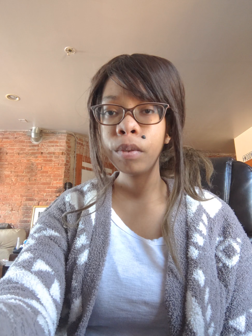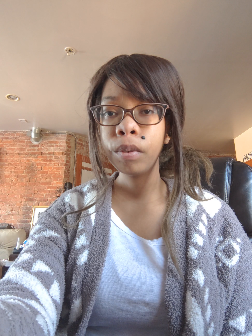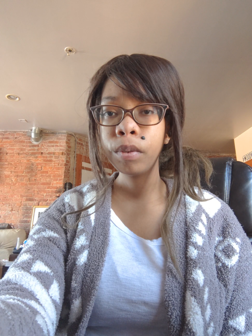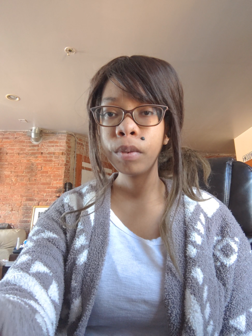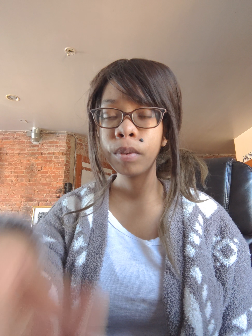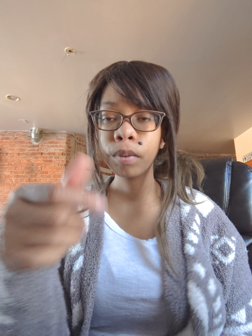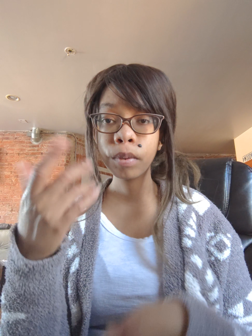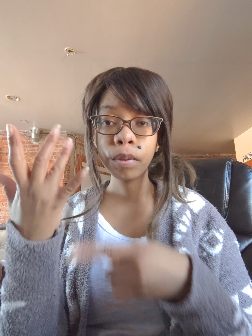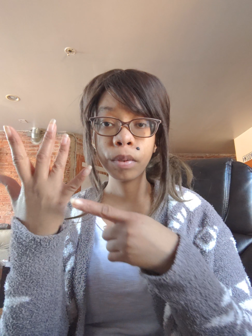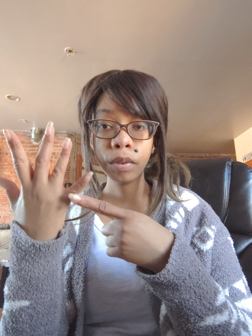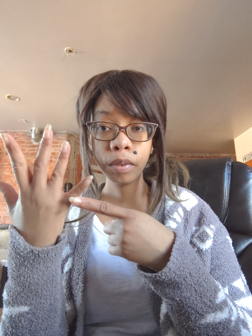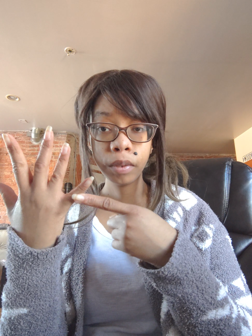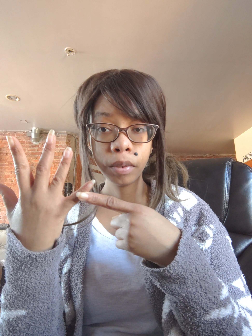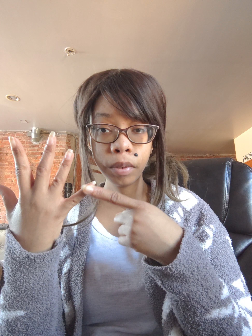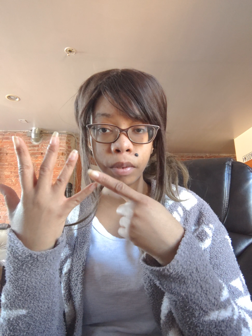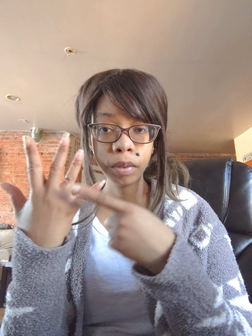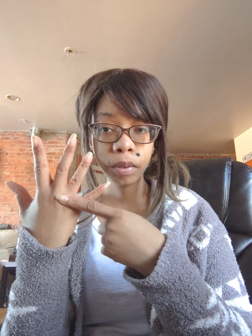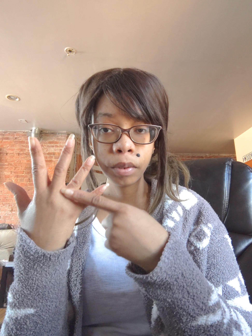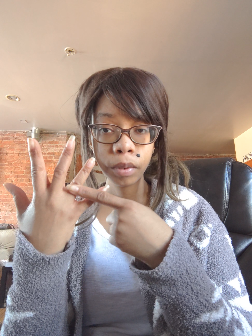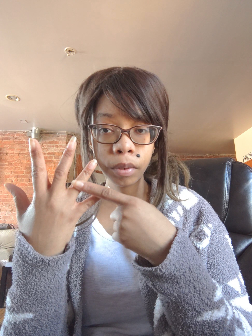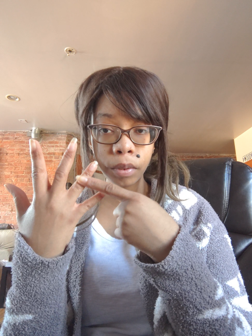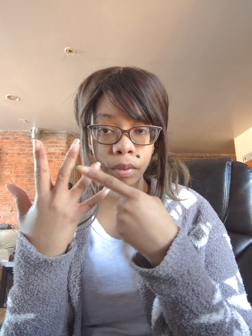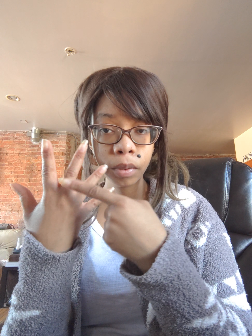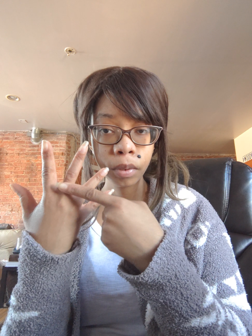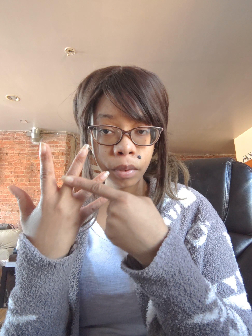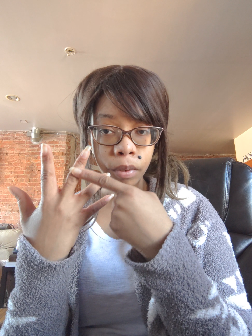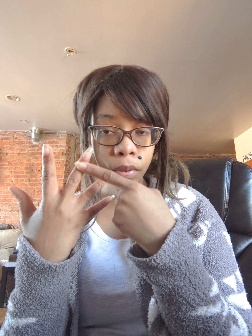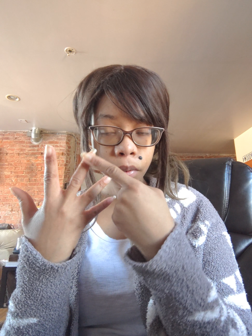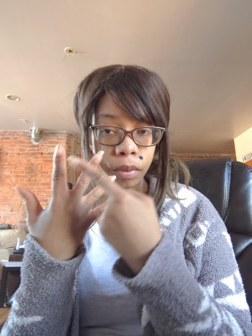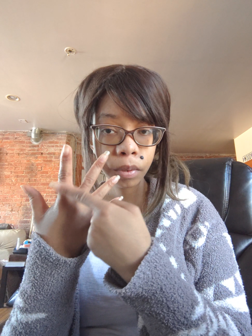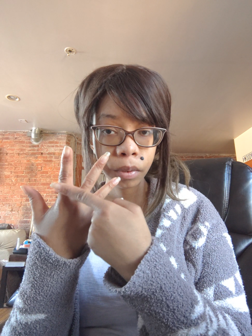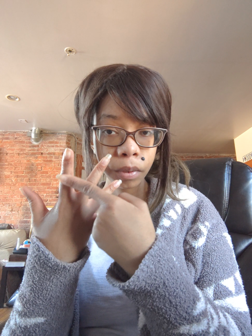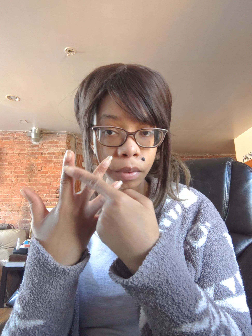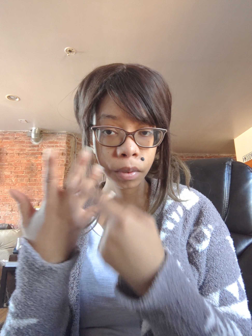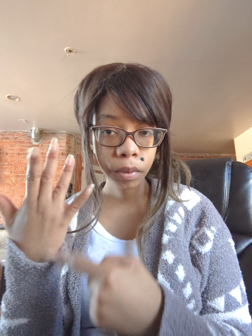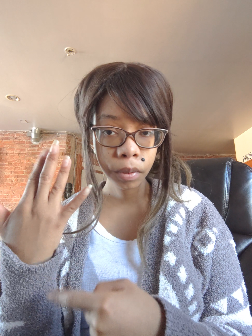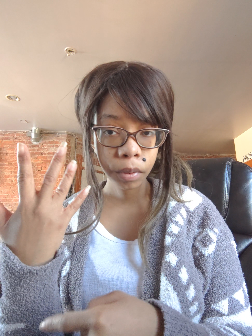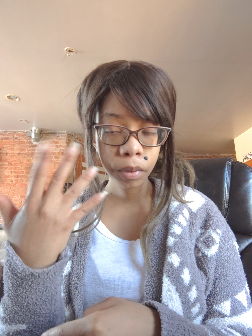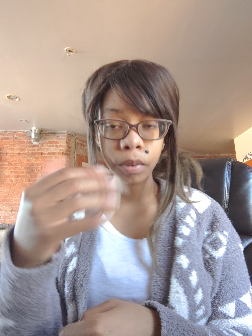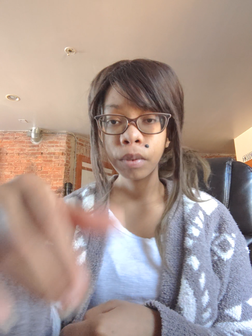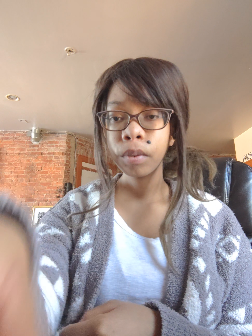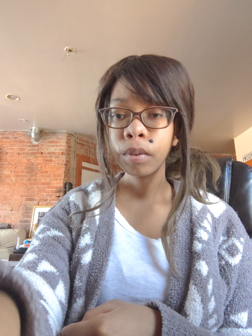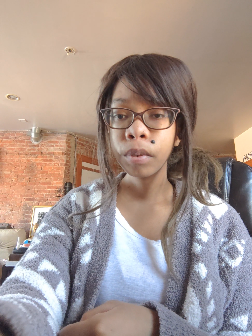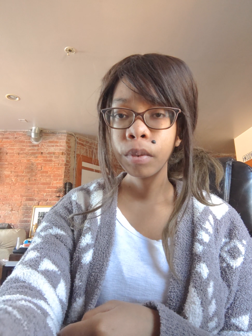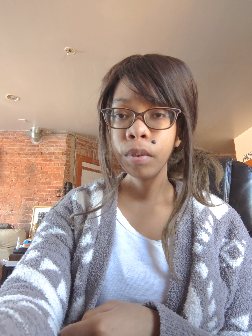finger